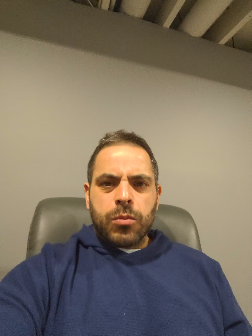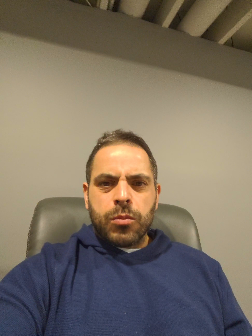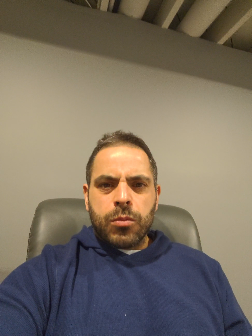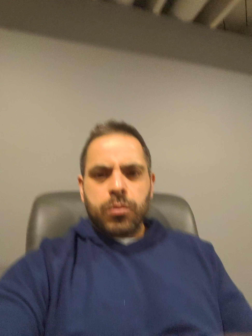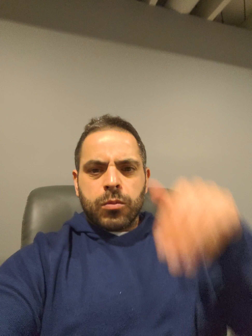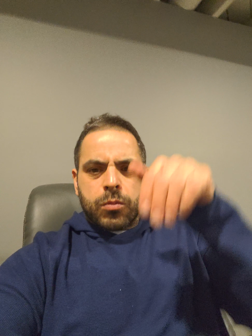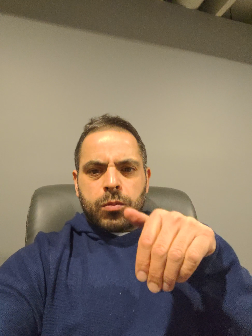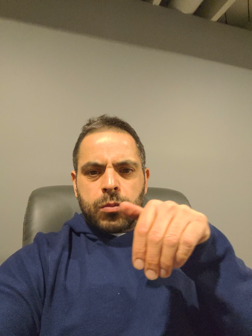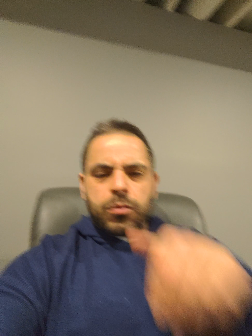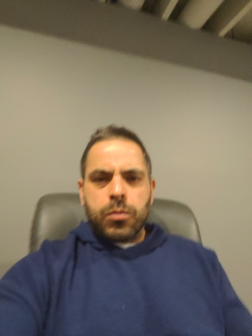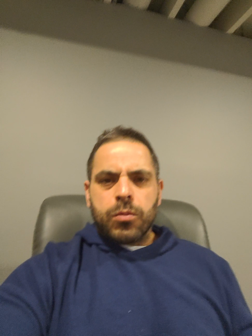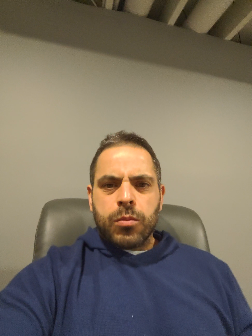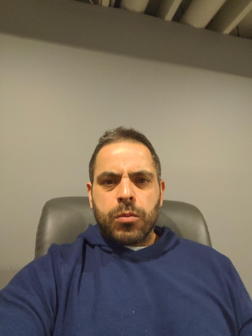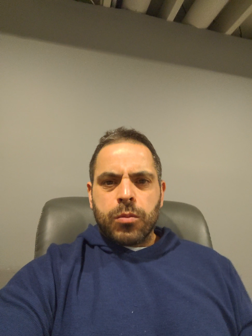night